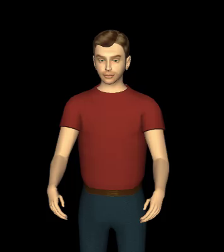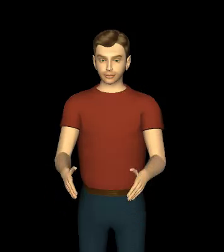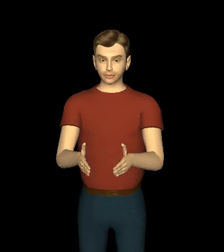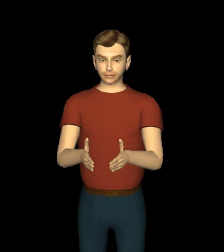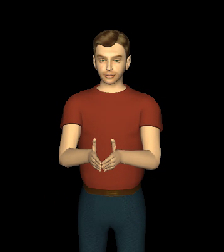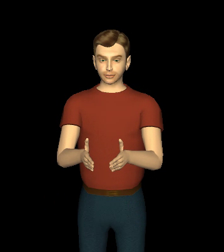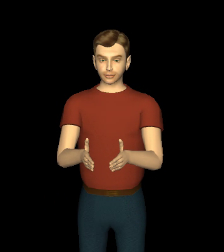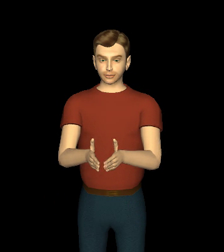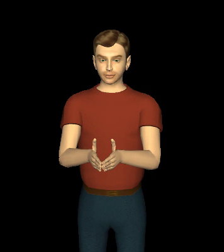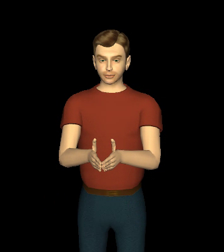يطلب